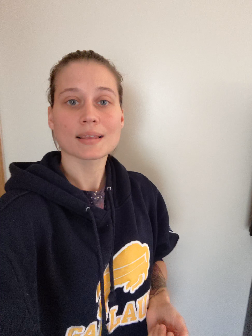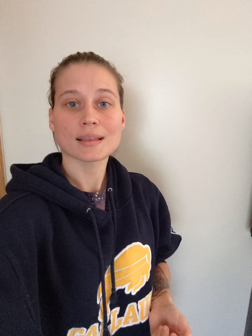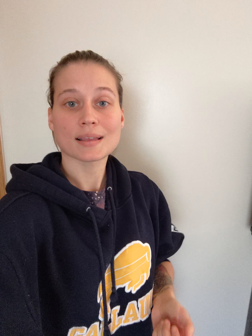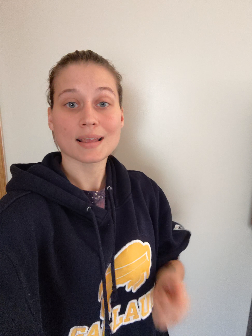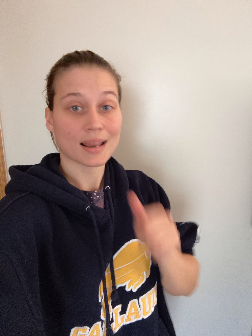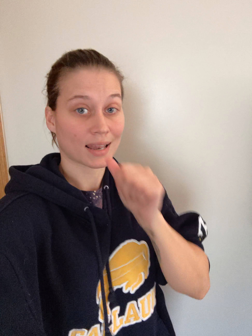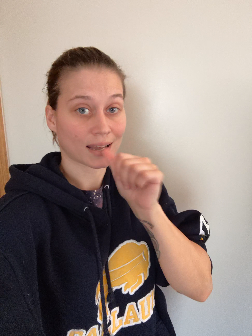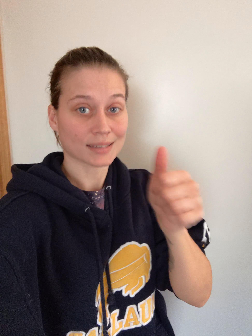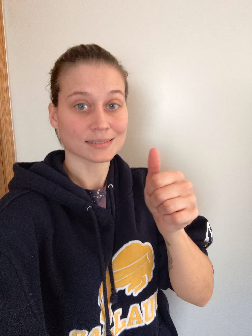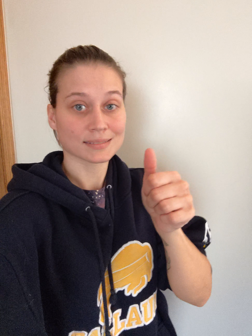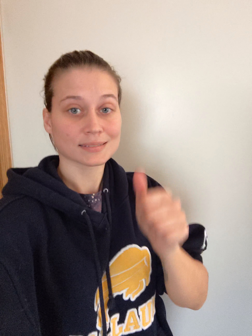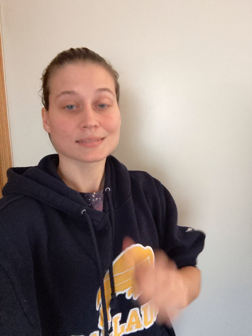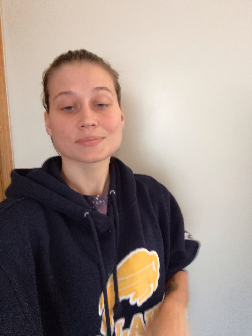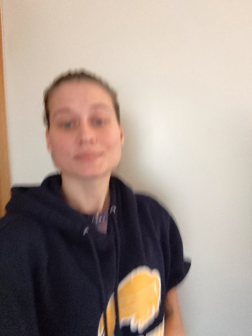nuts